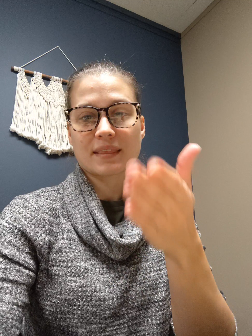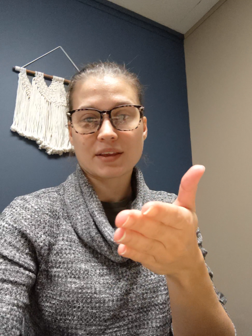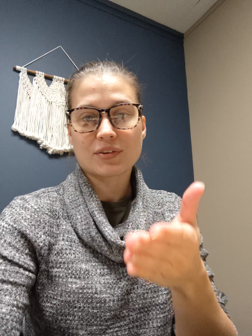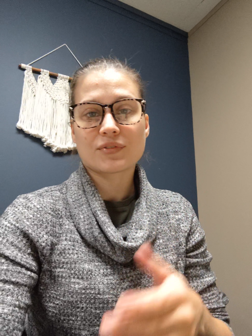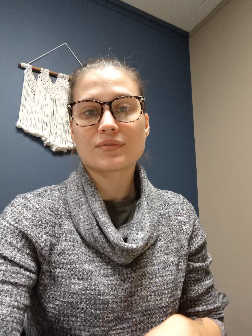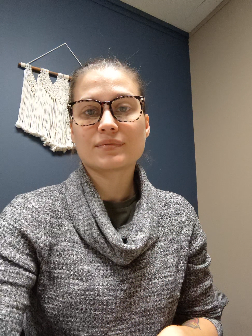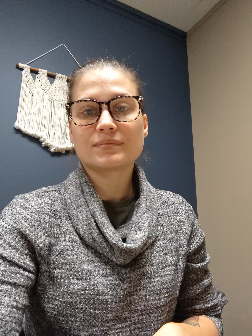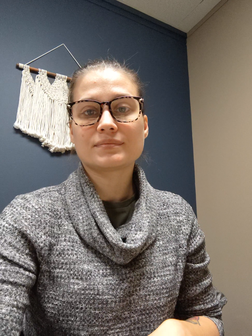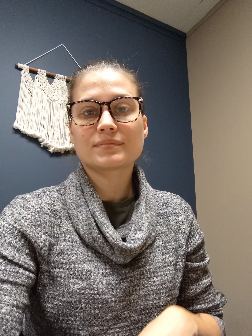there